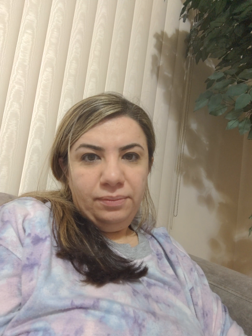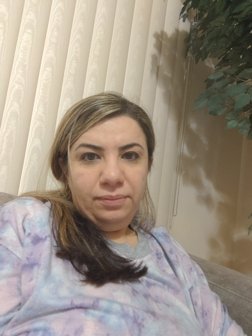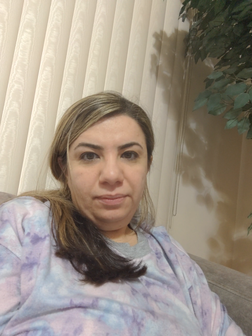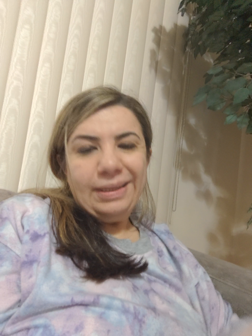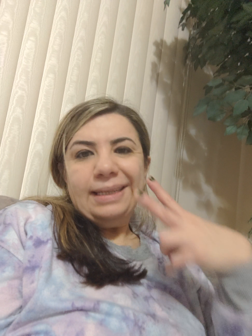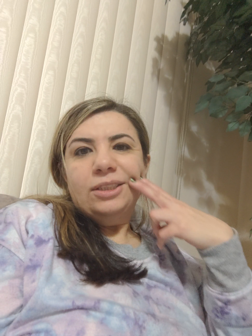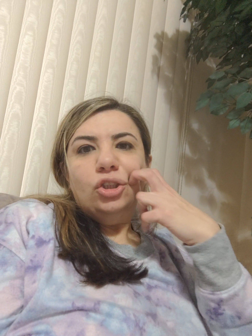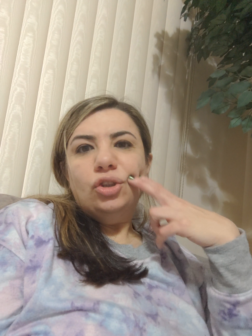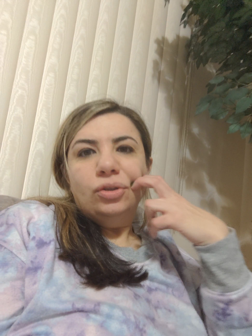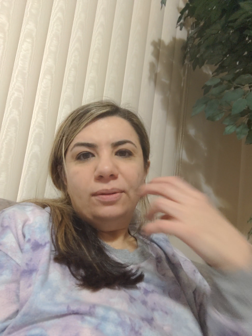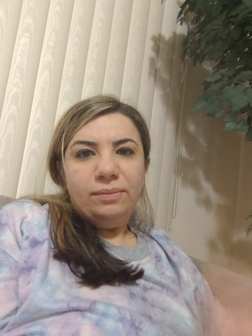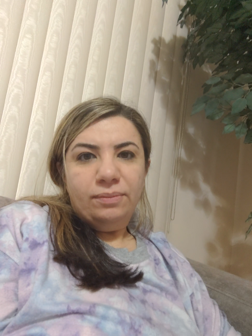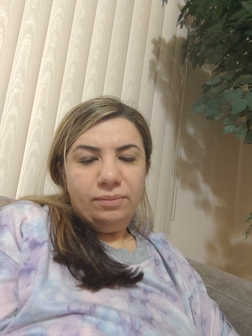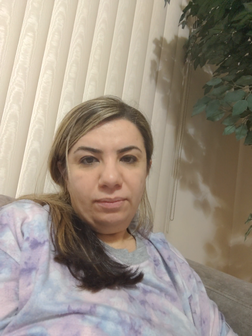gum